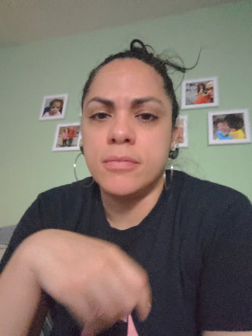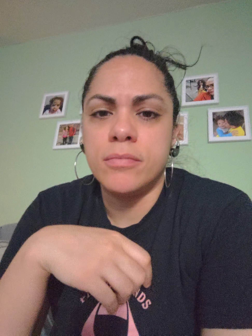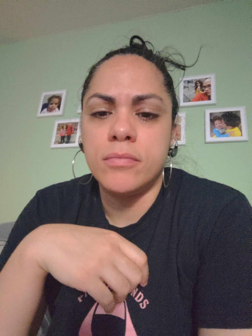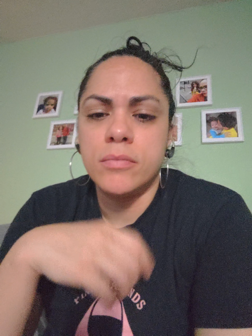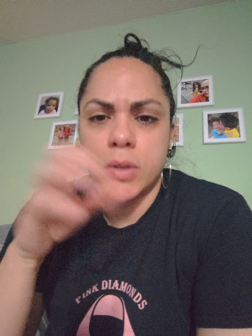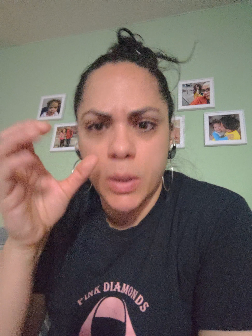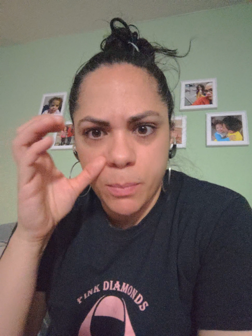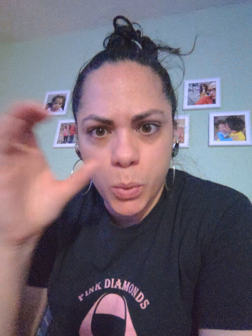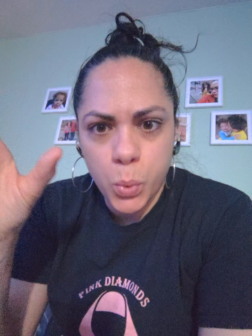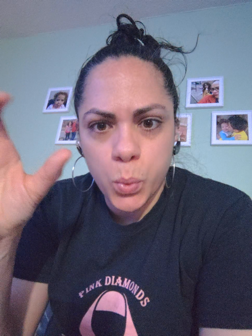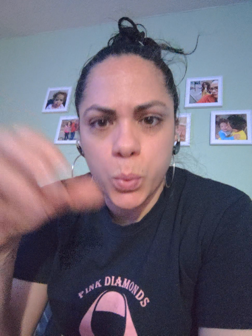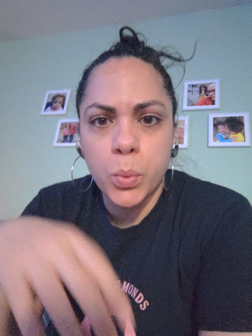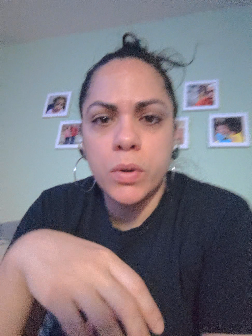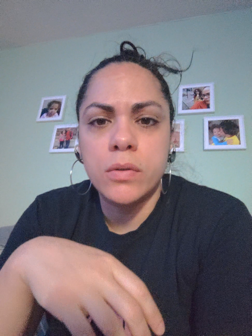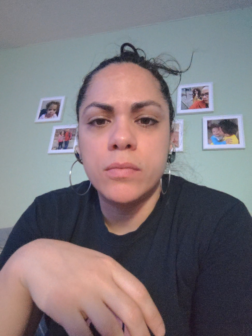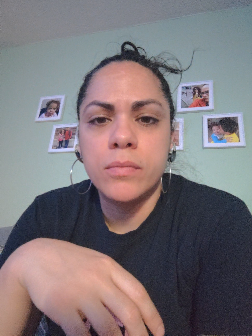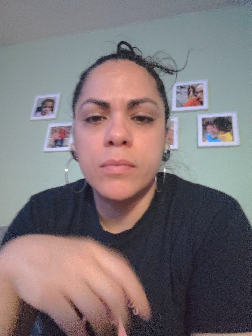moon